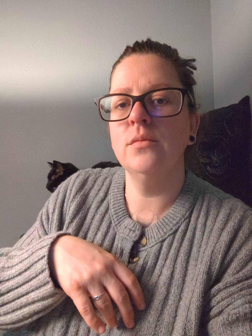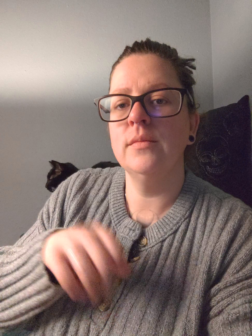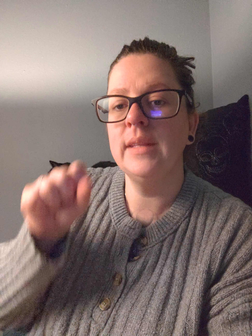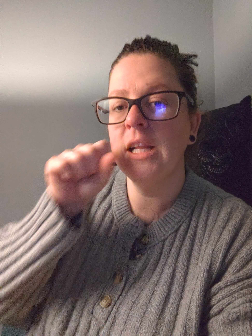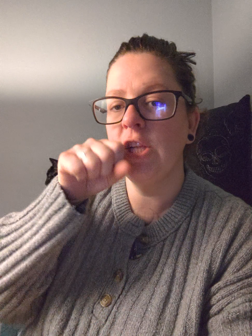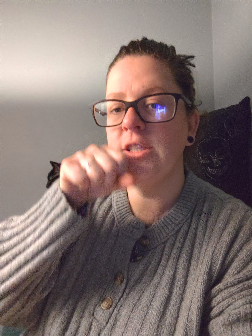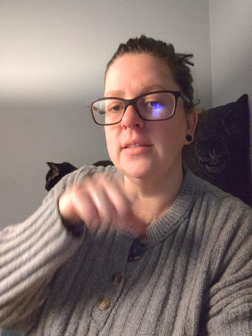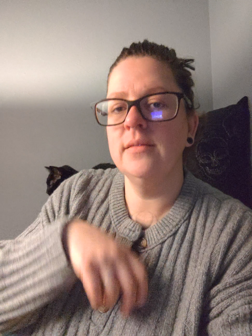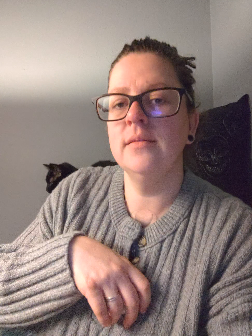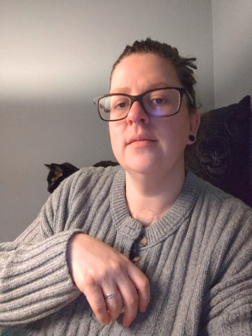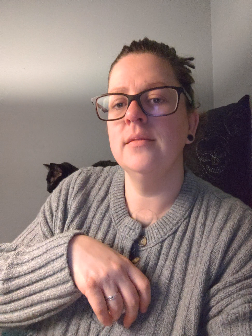carrot